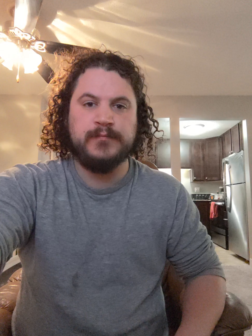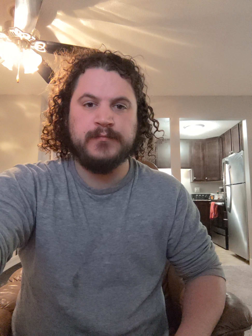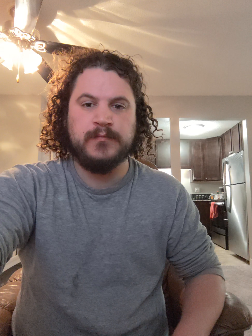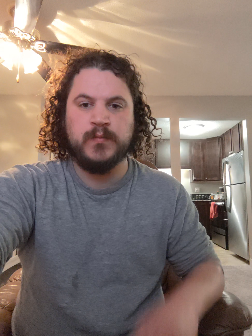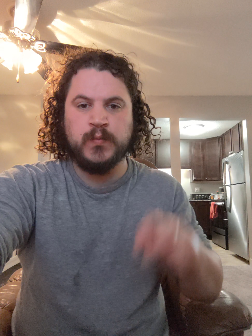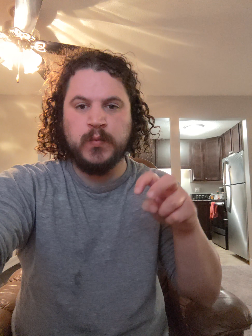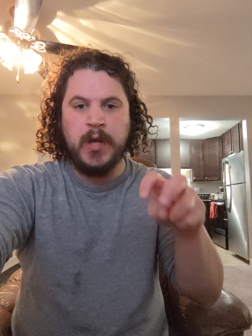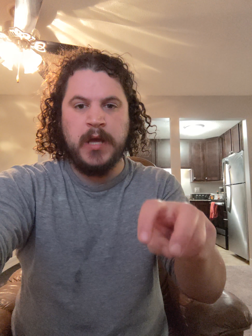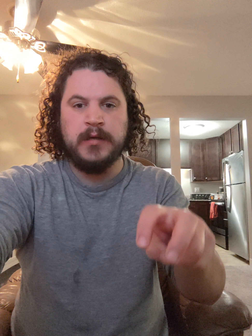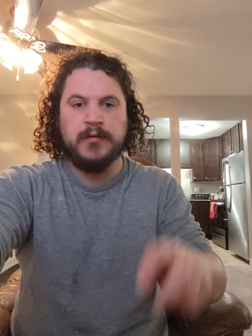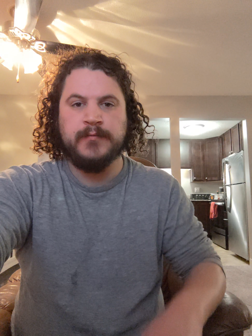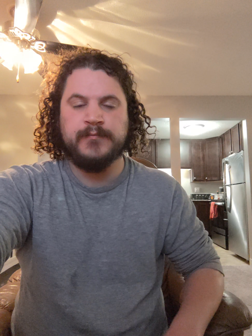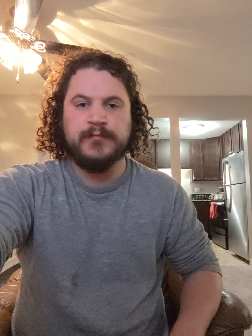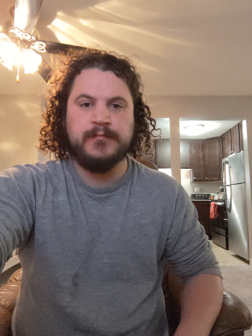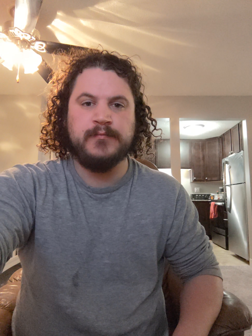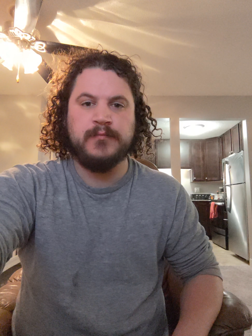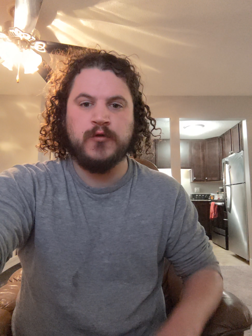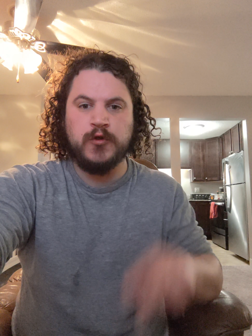ride